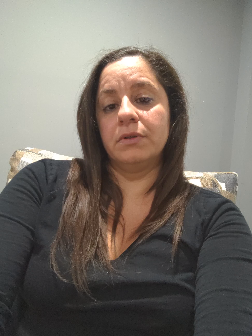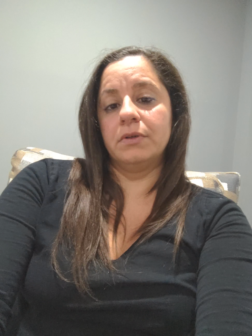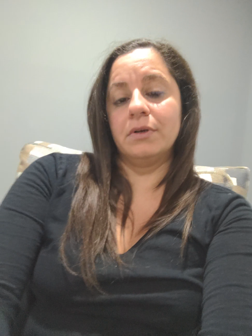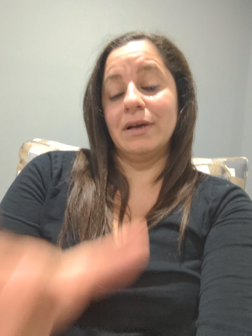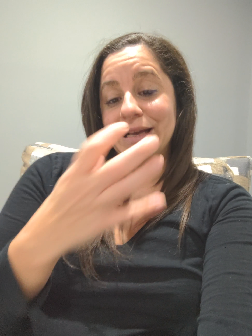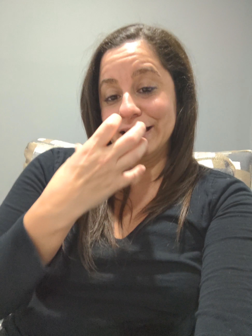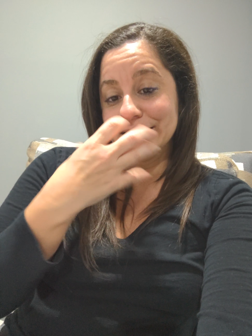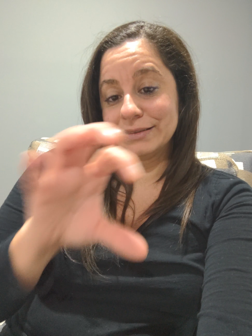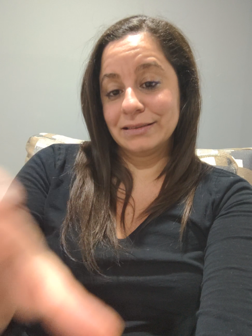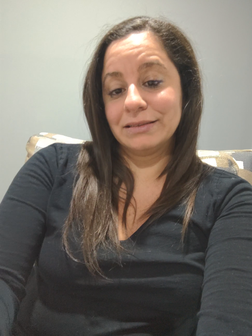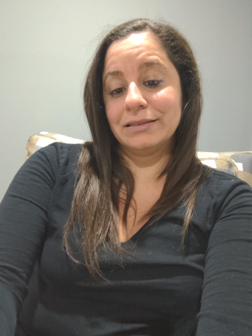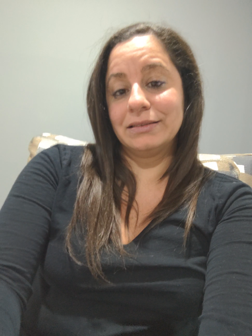hot